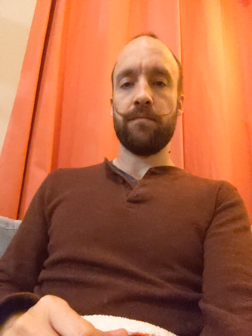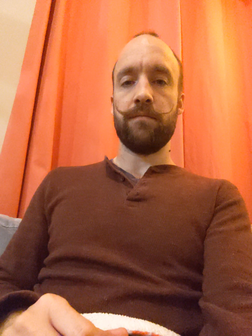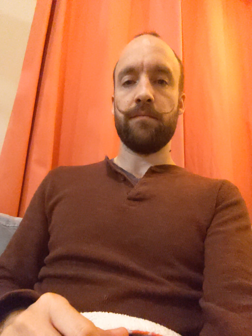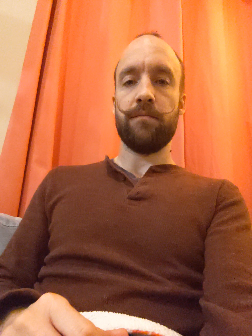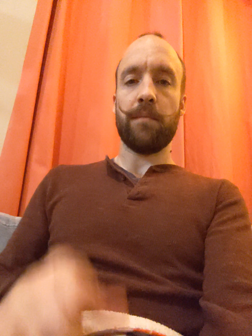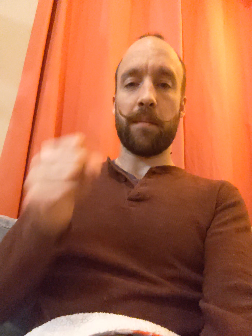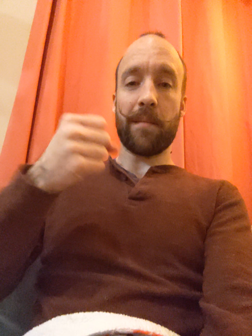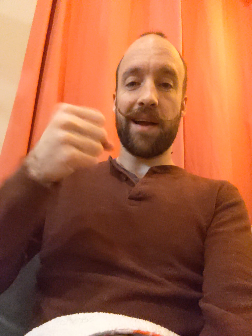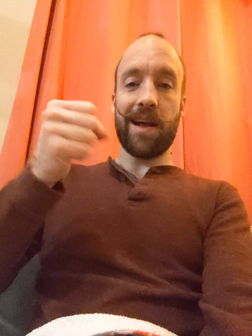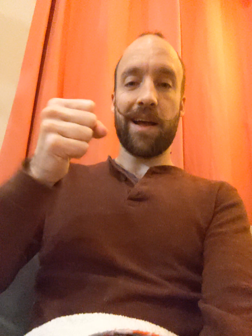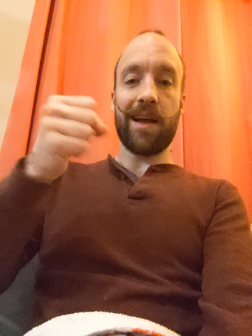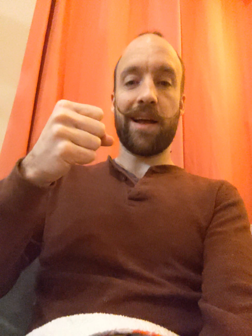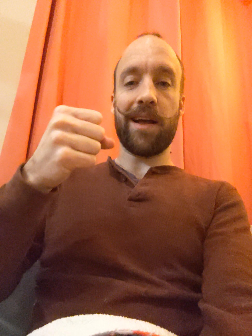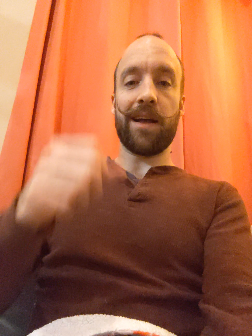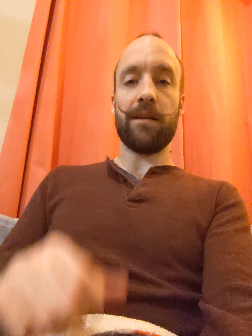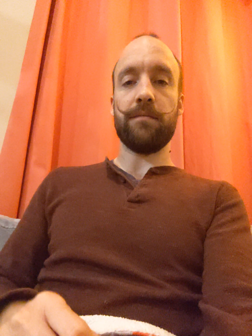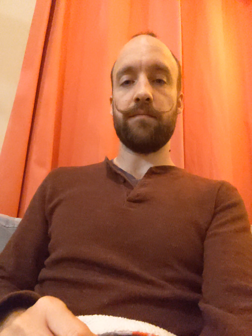make